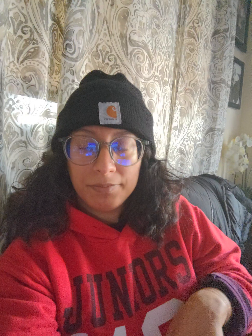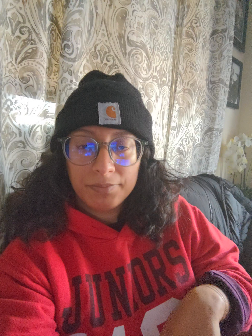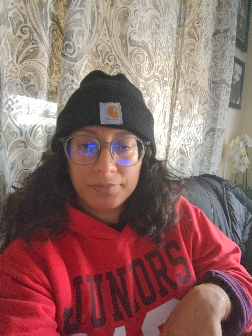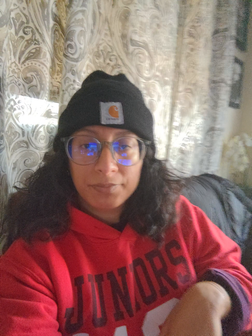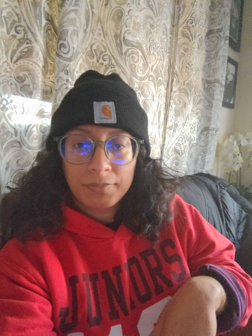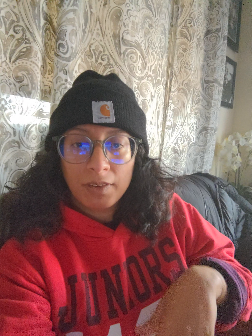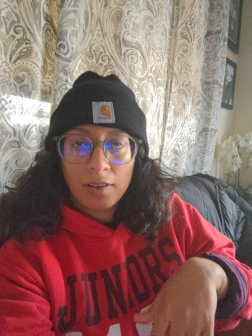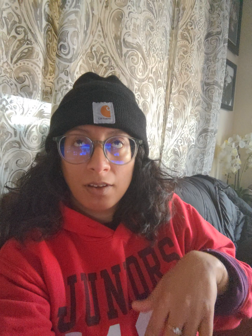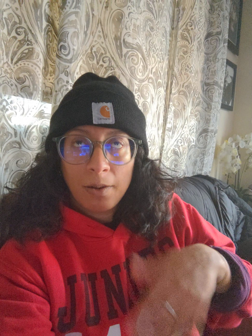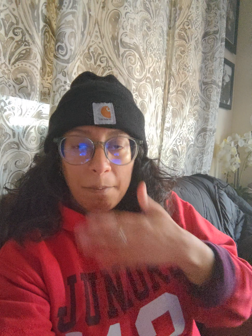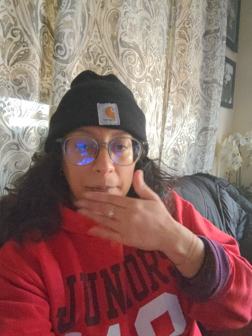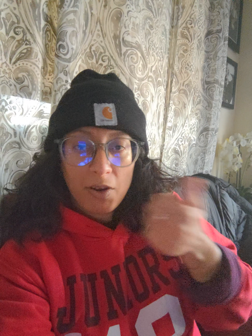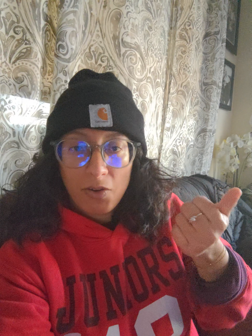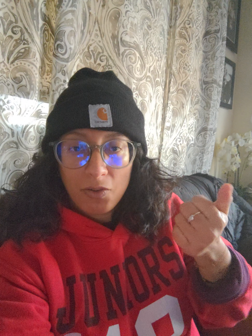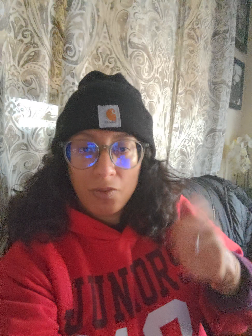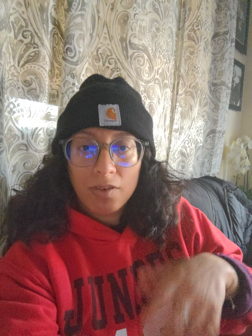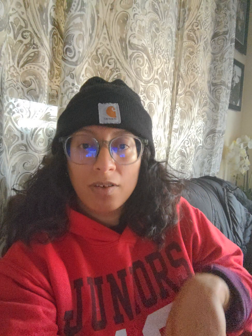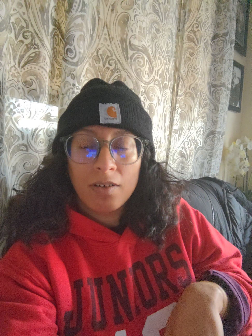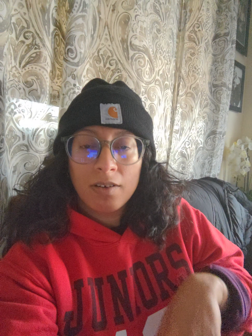better